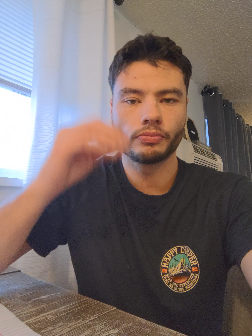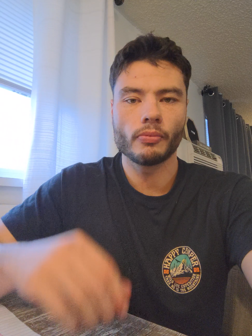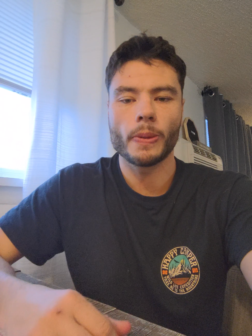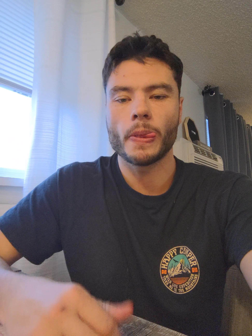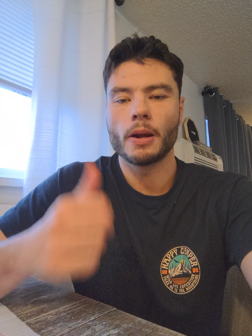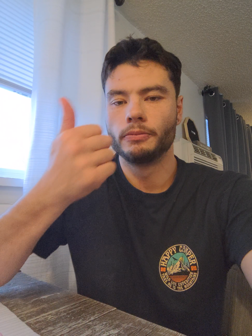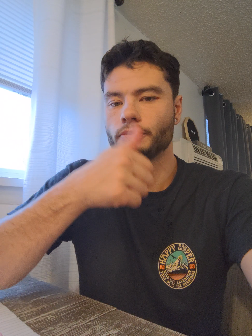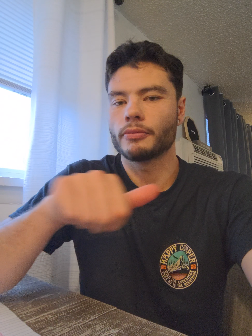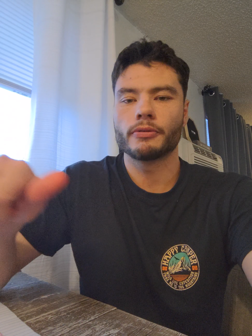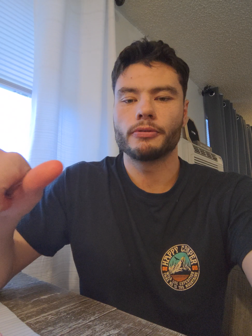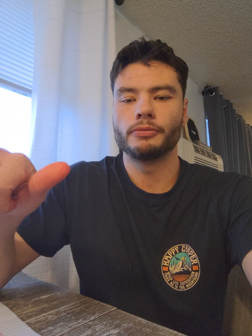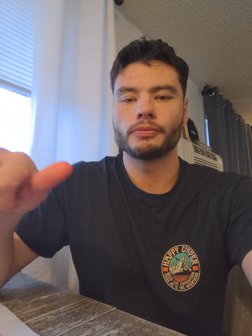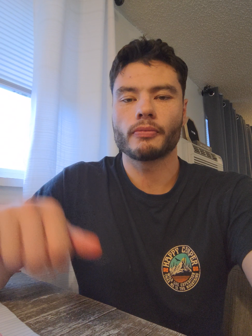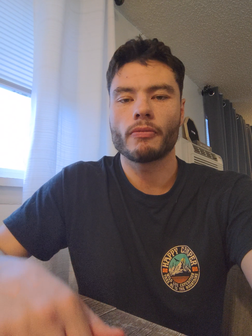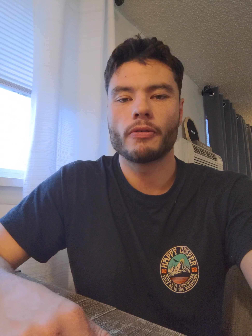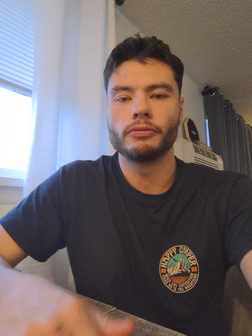any